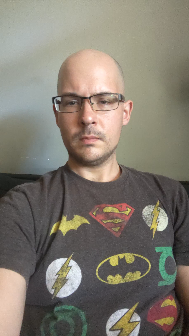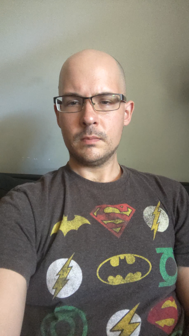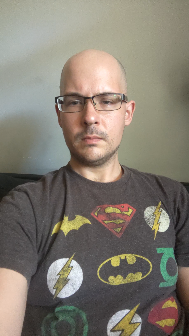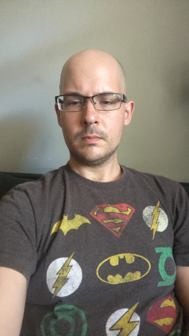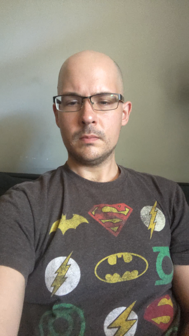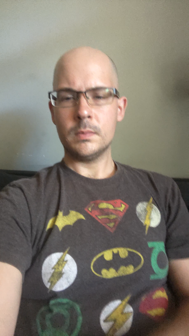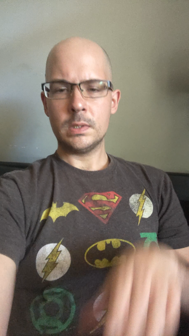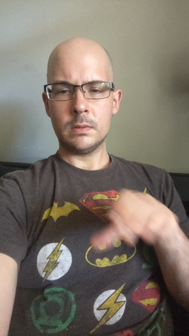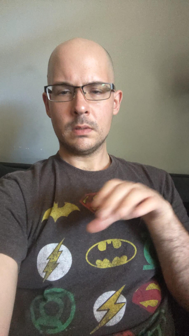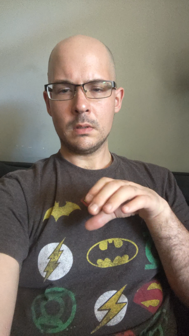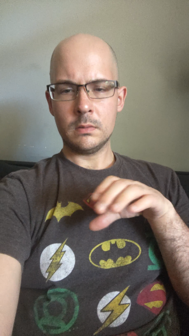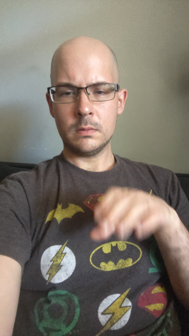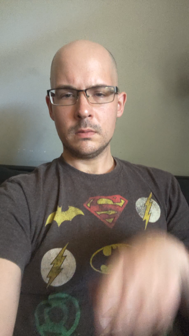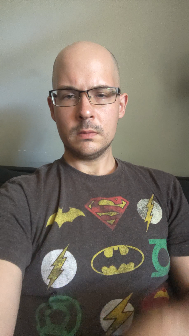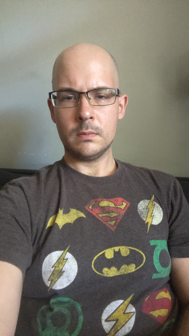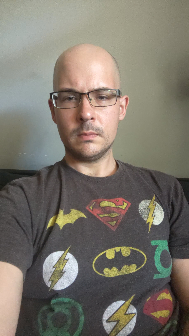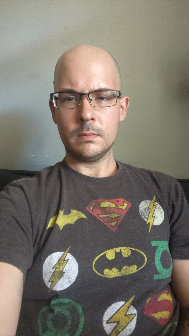does